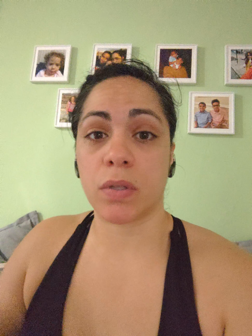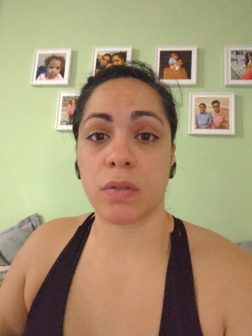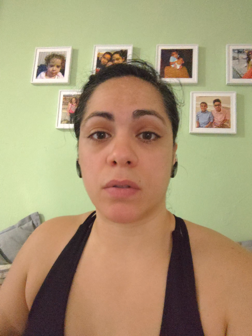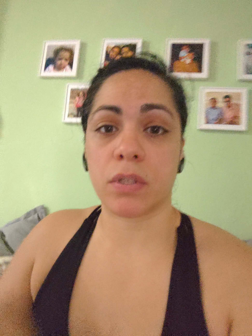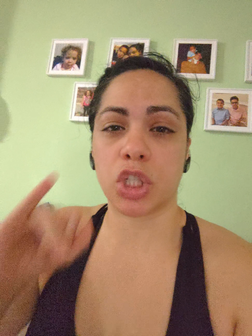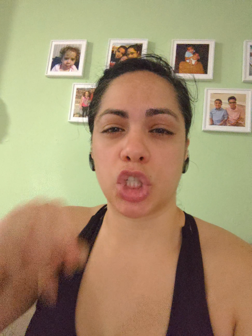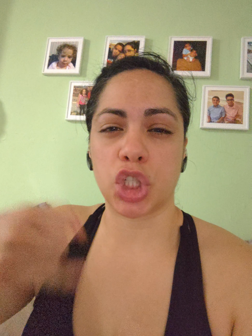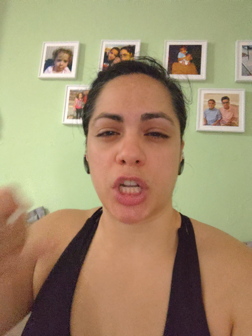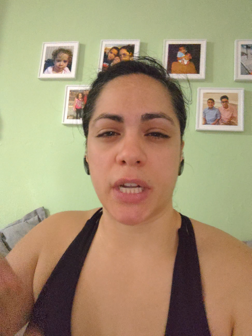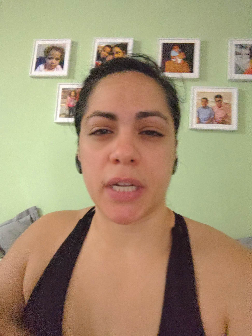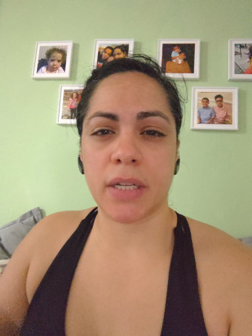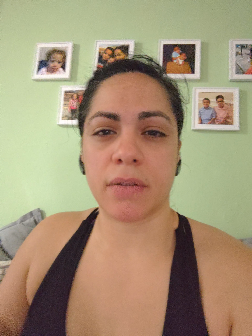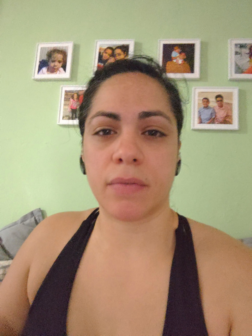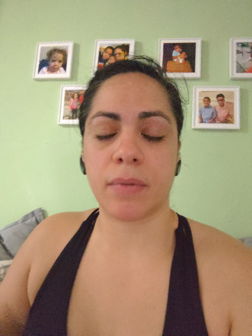jeans